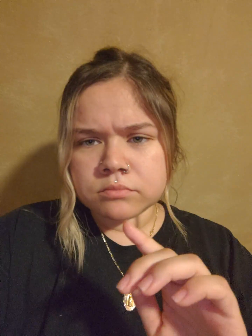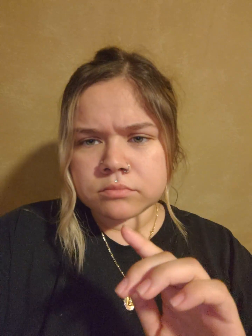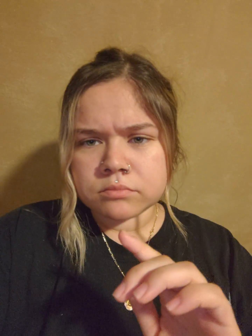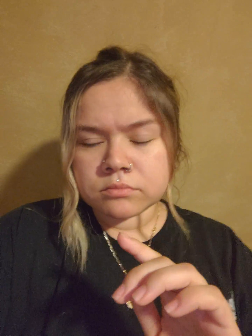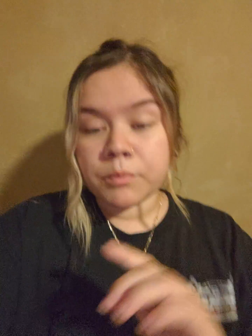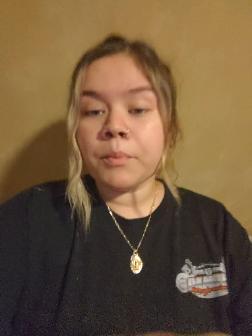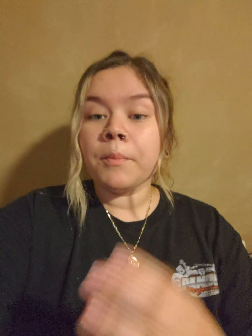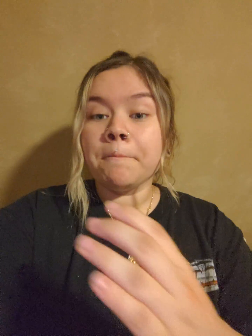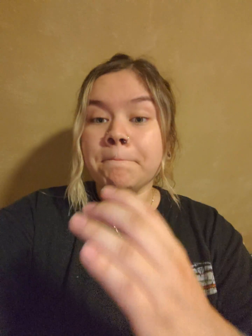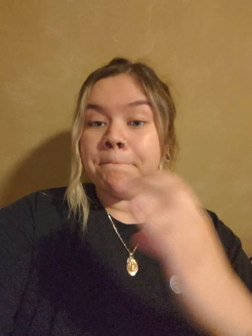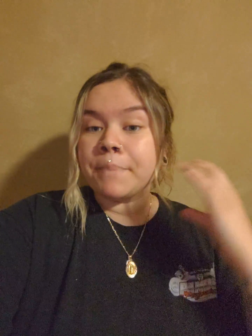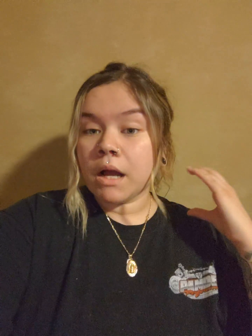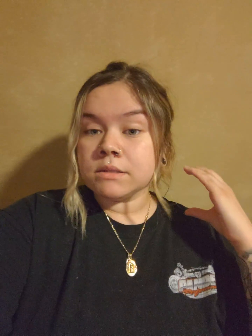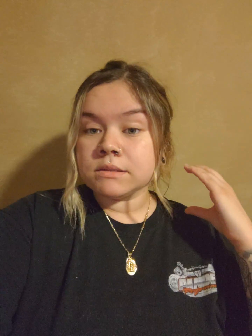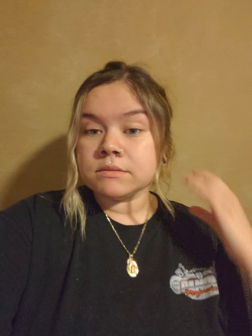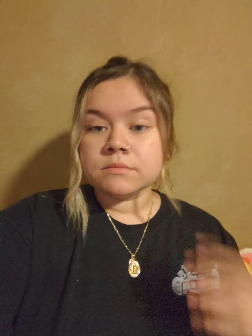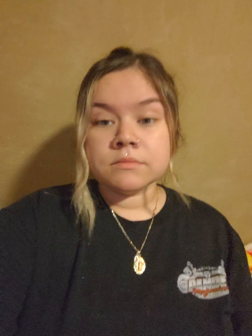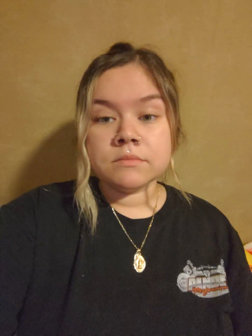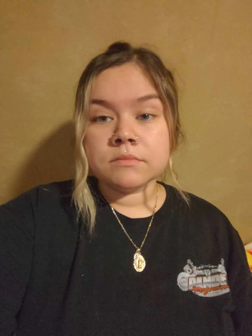bus